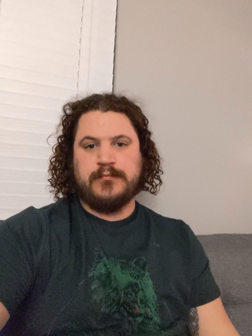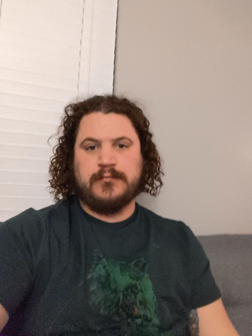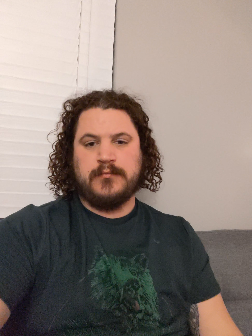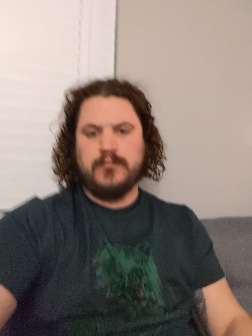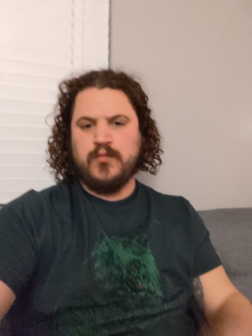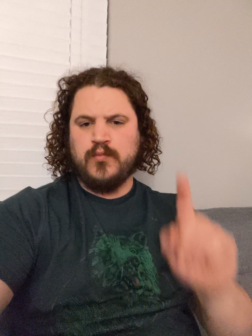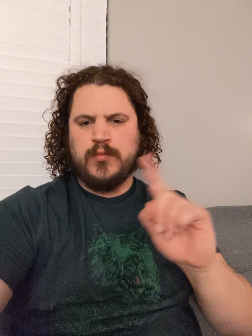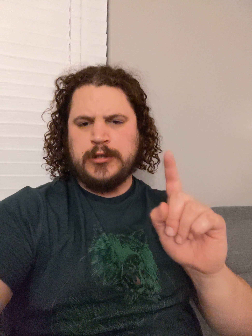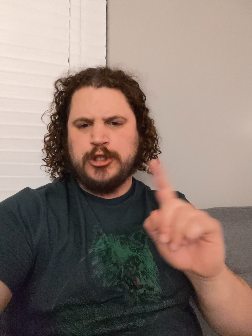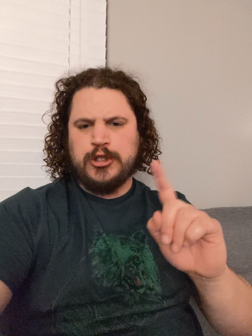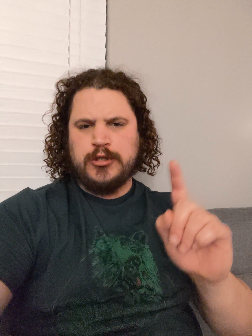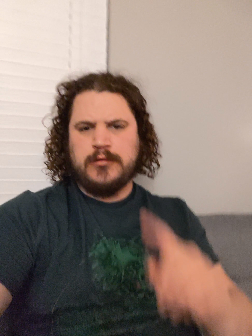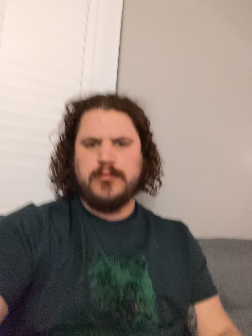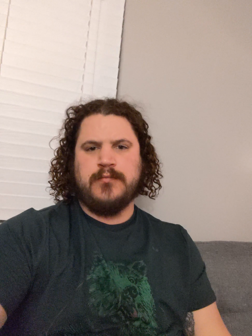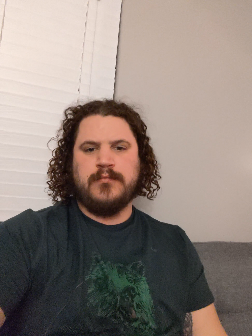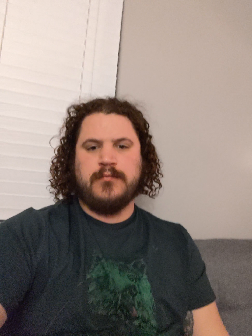where